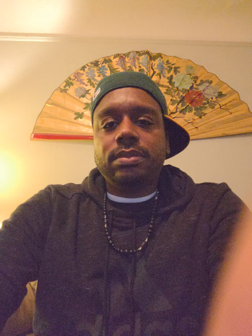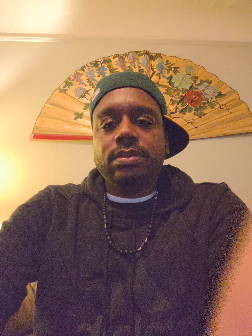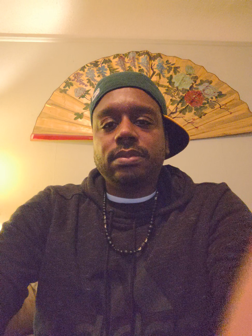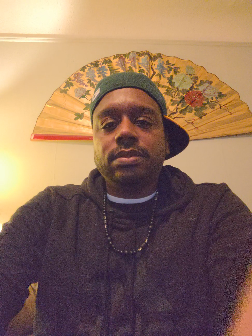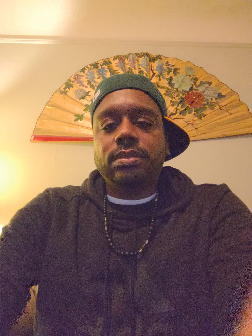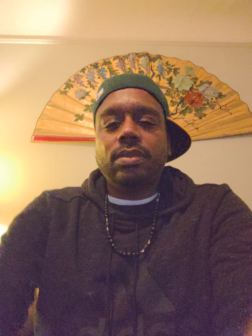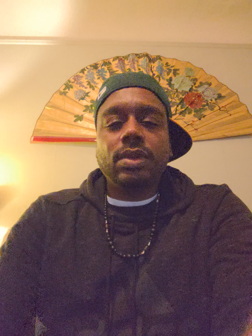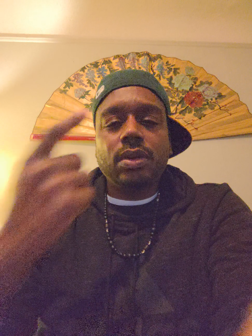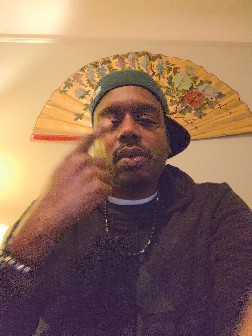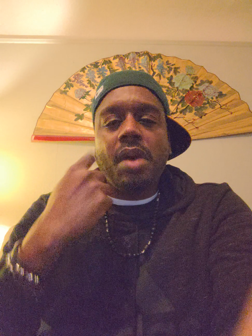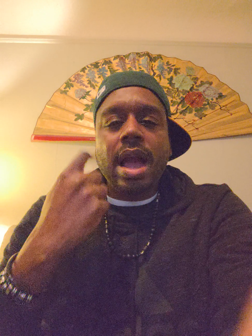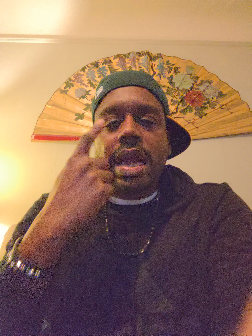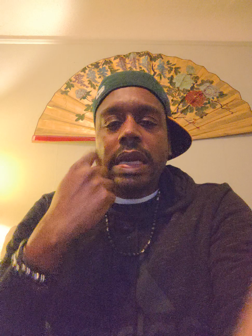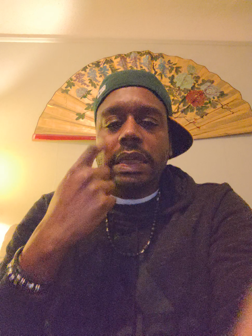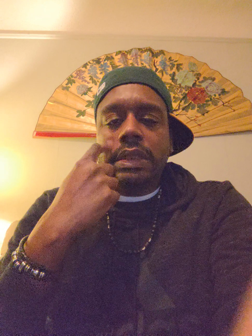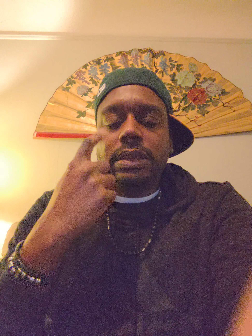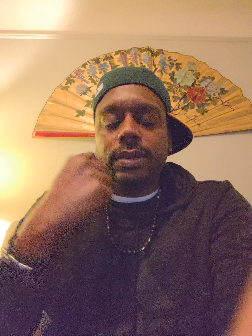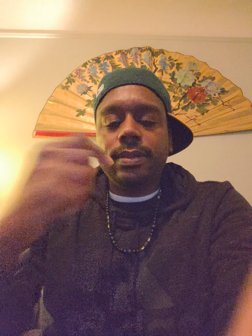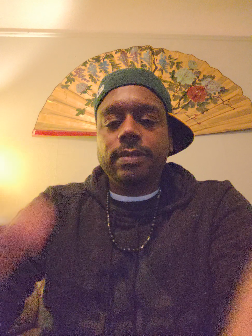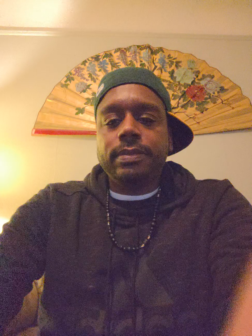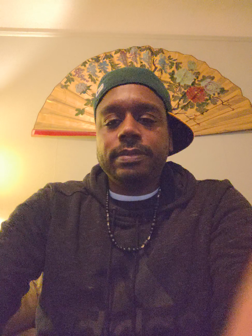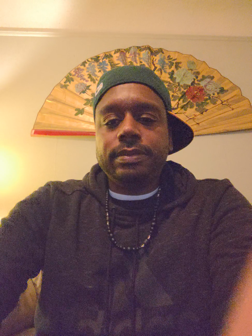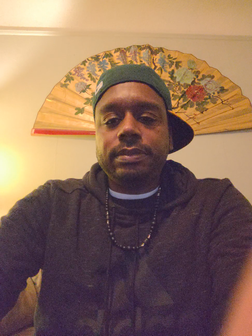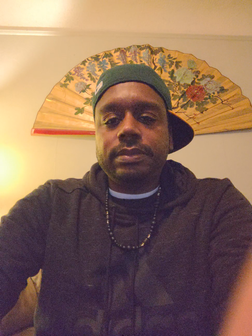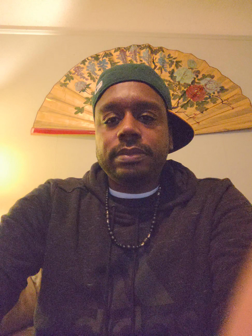cry